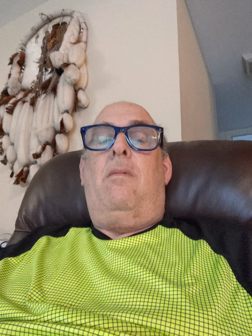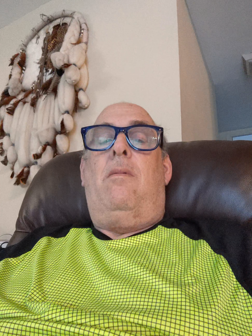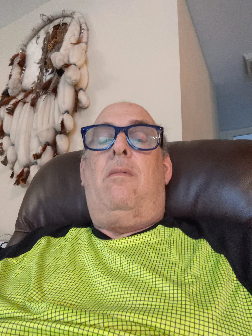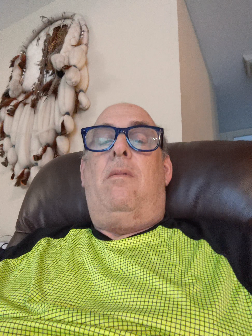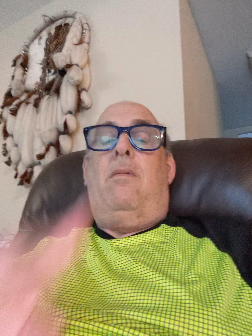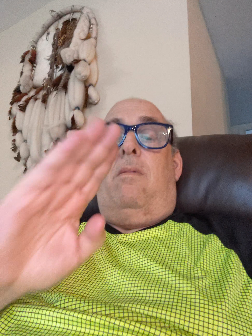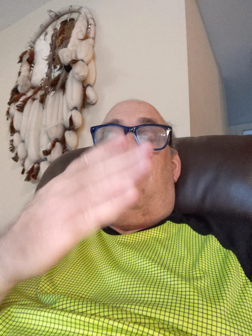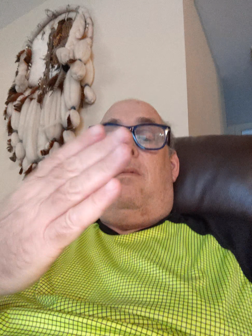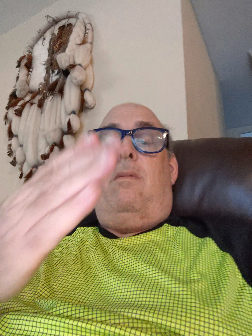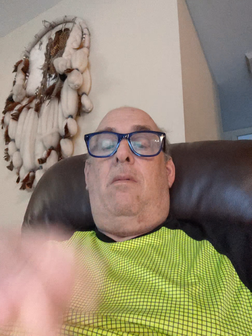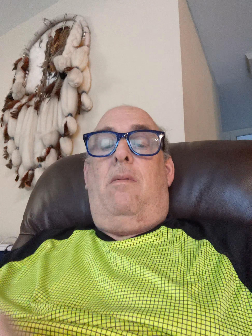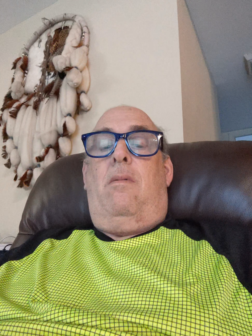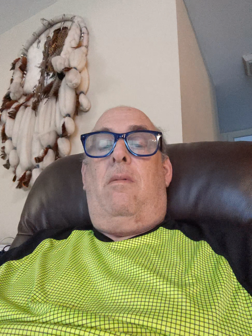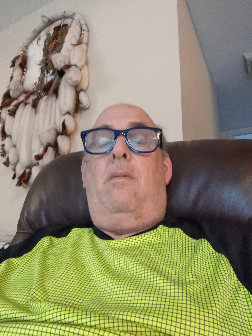book